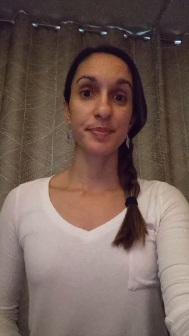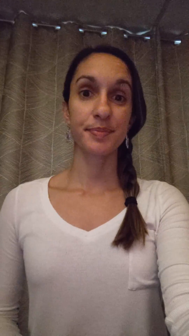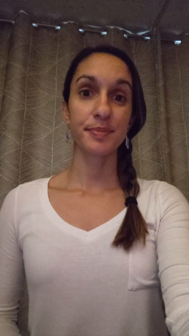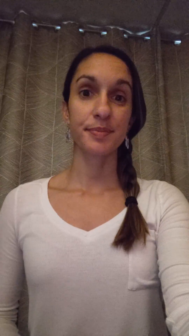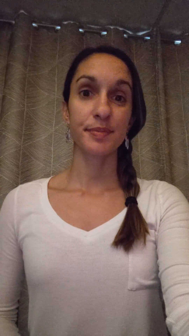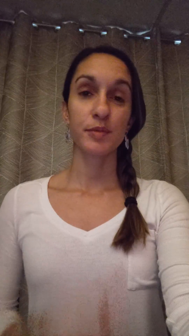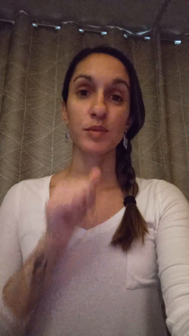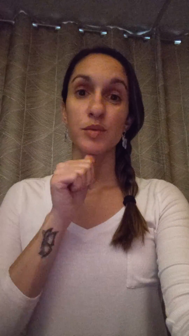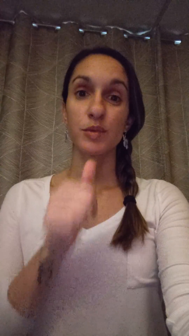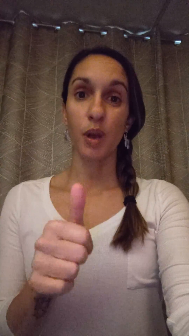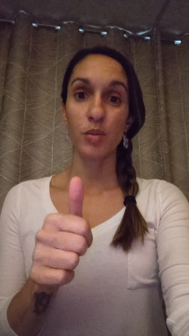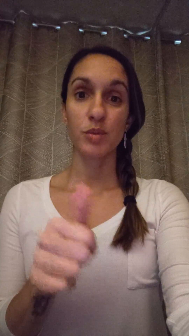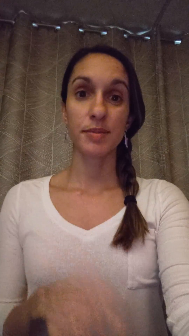don't